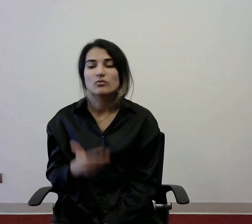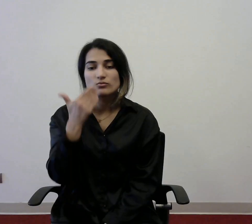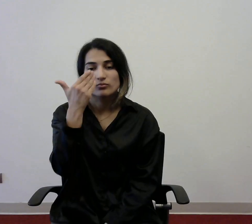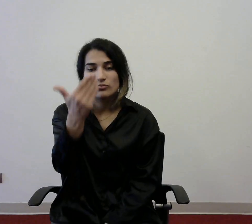siz